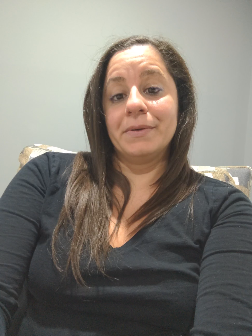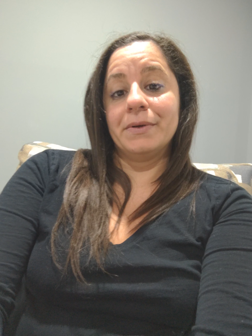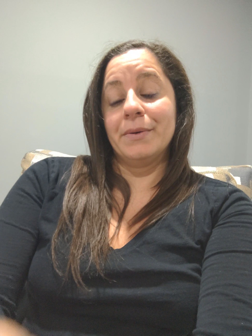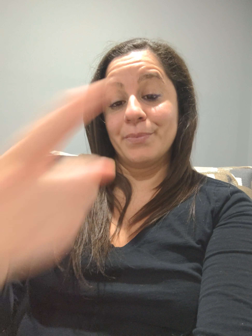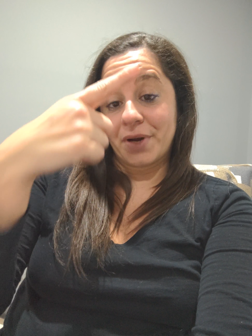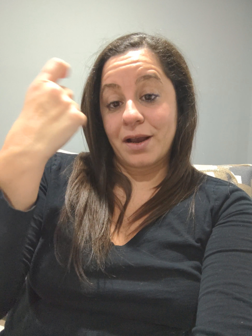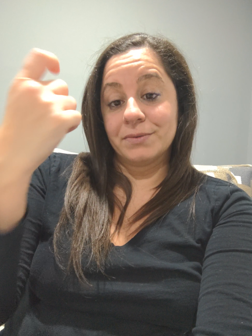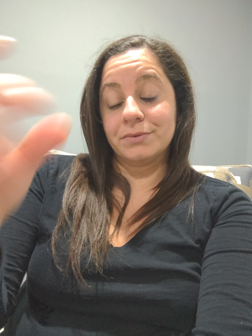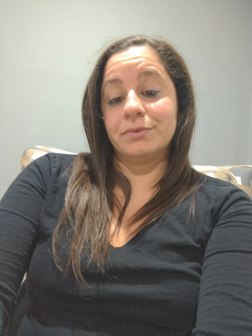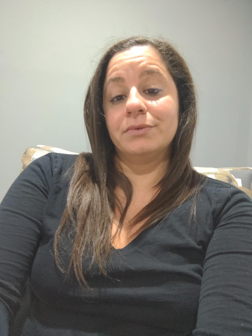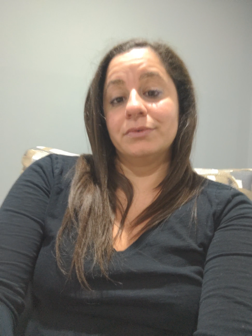because